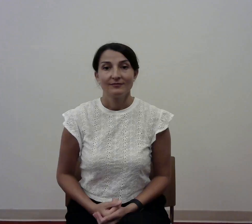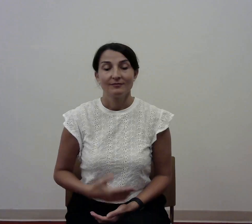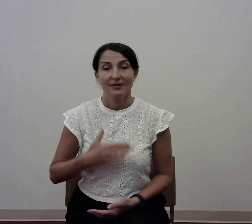mən